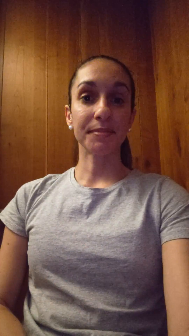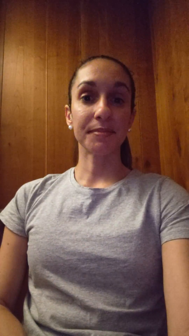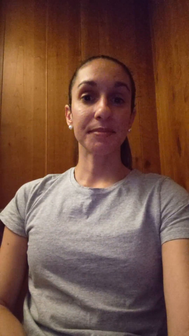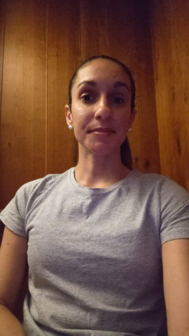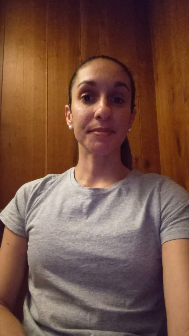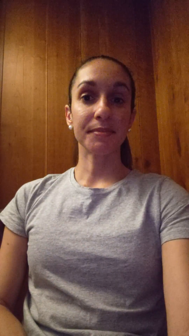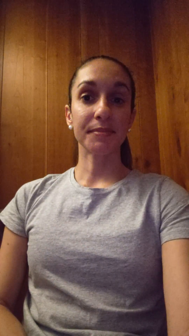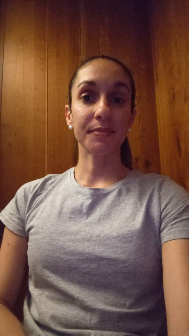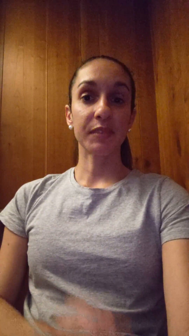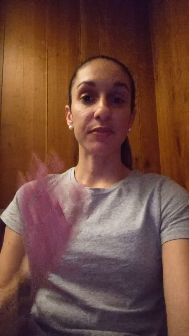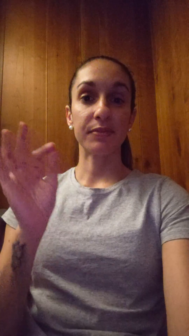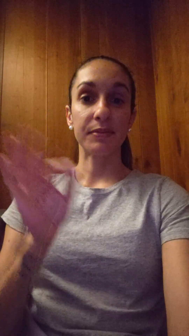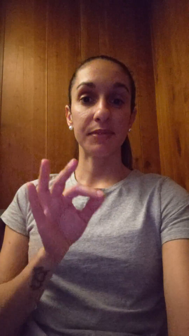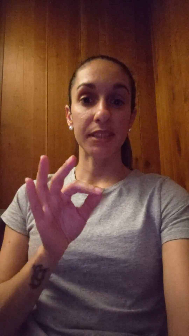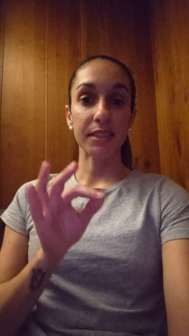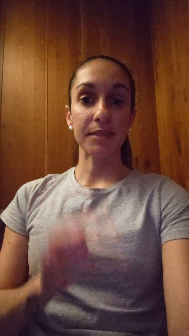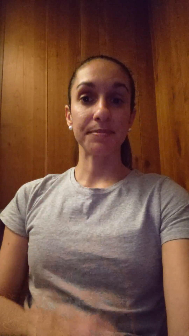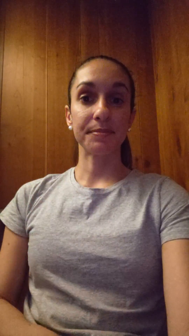fit